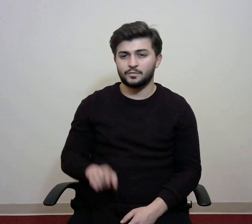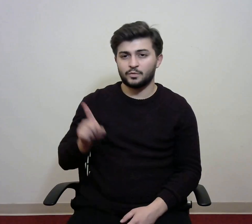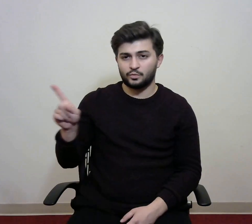O